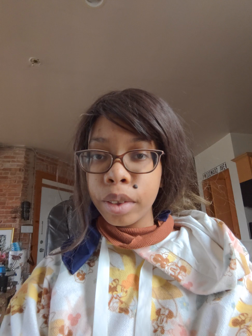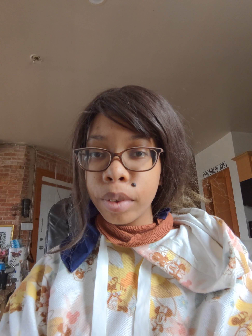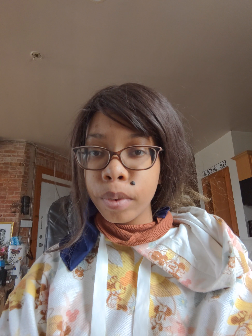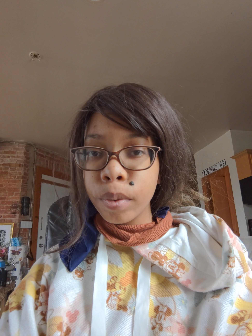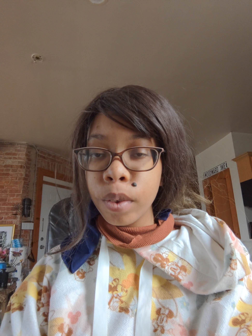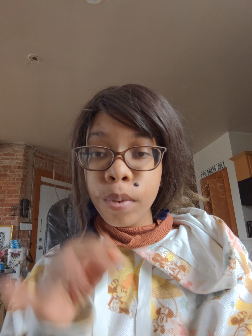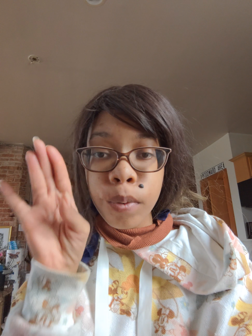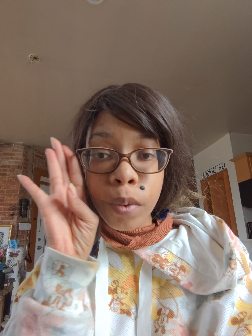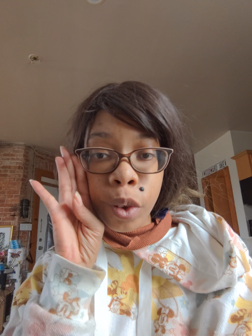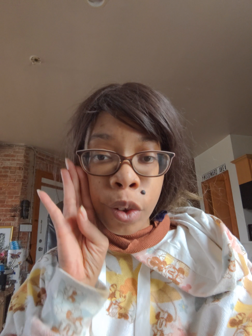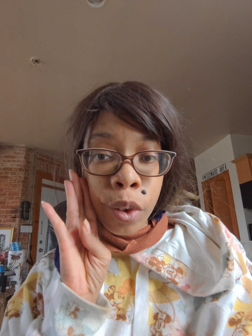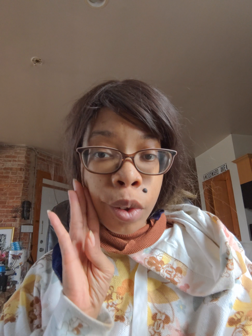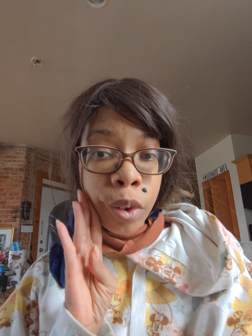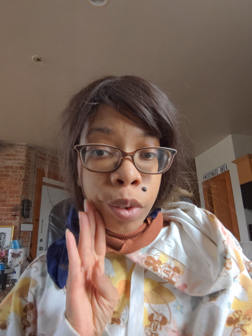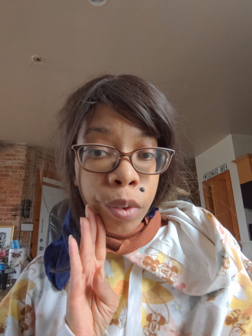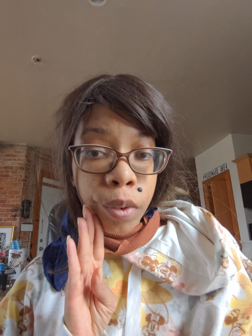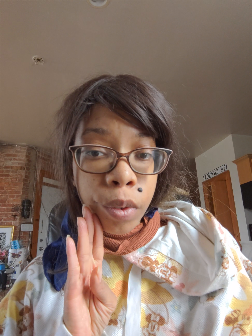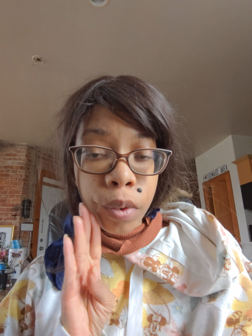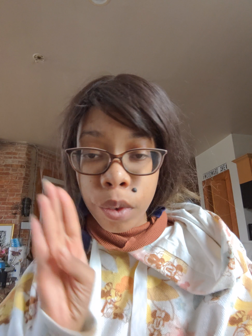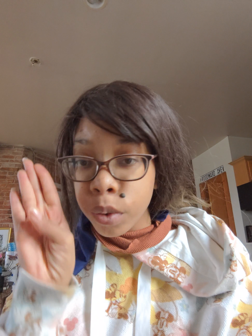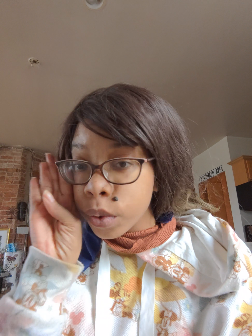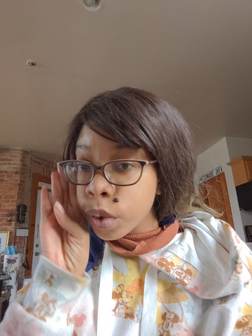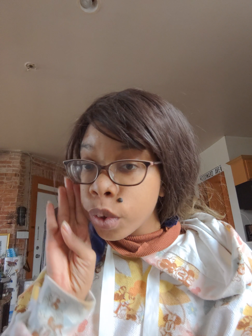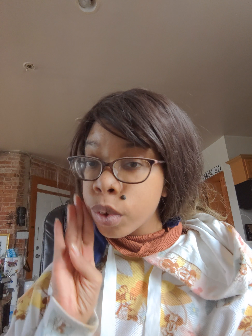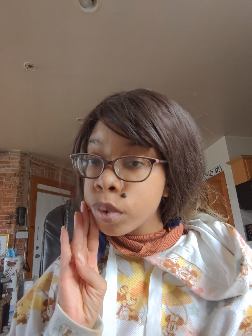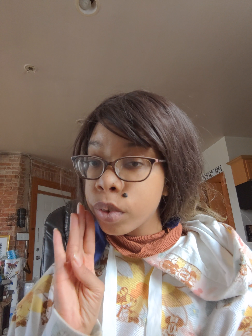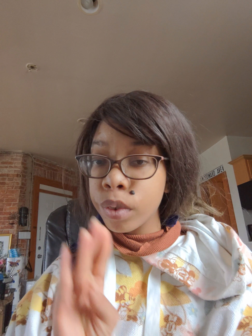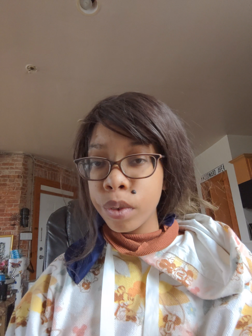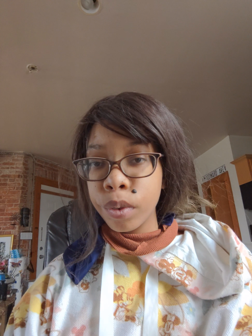brown